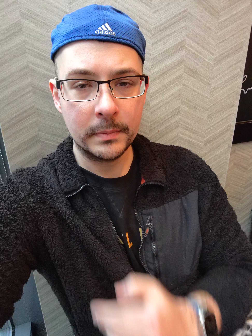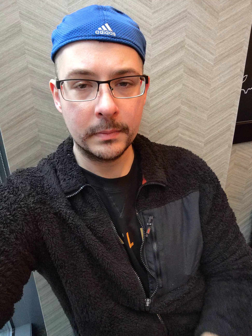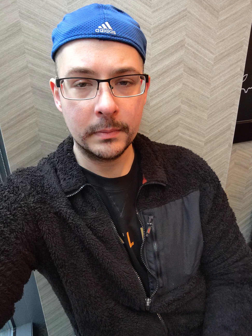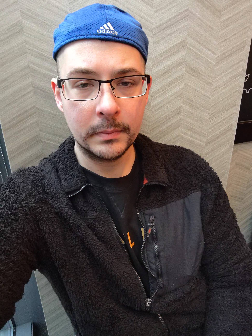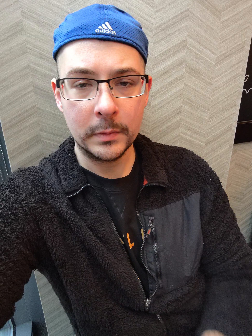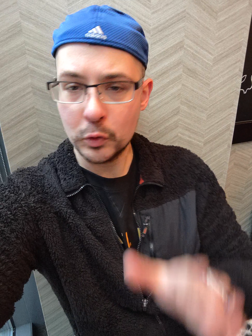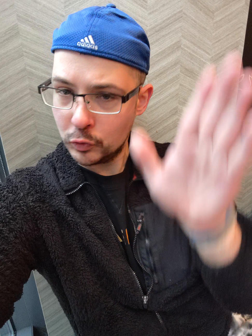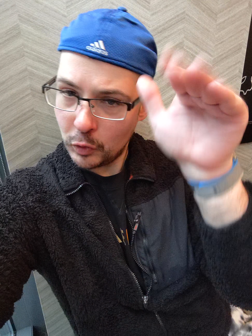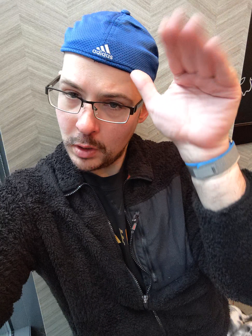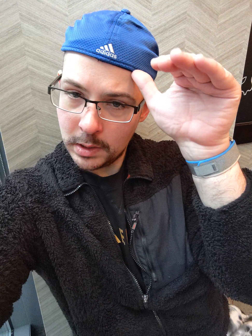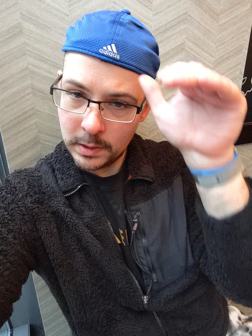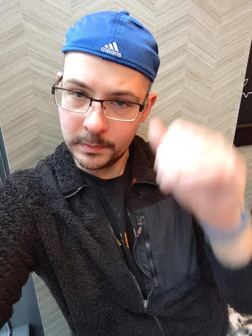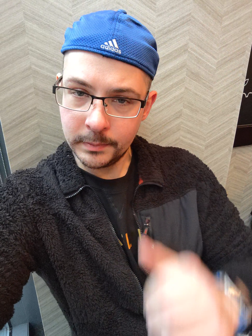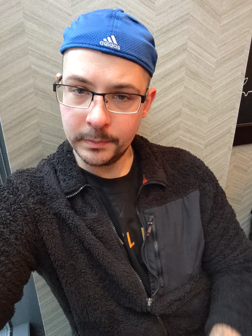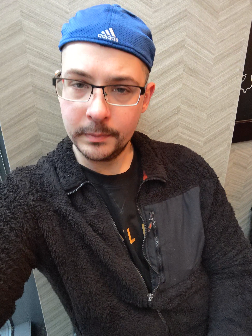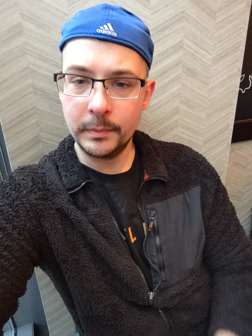donkey